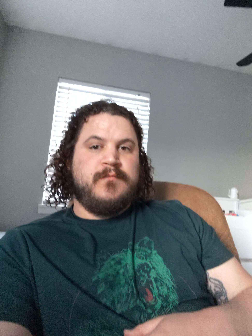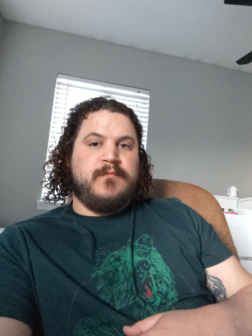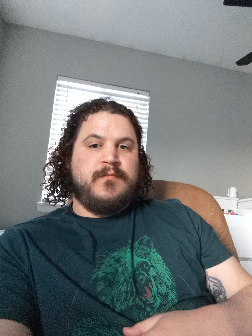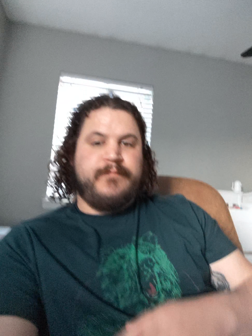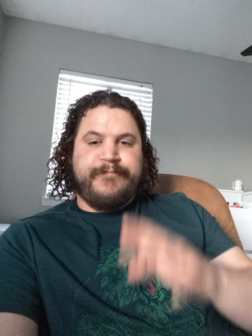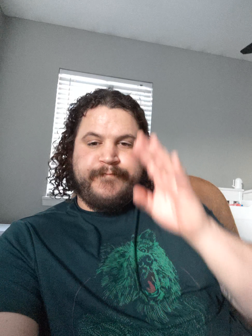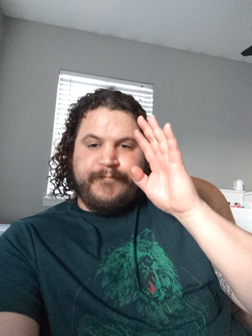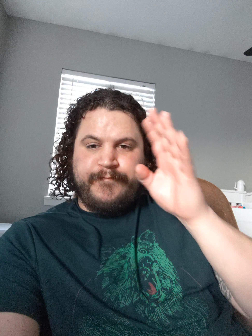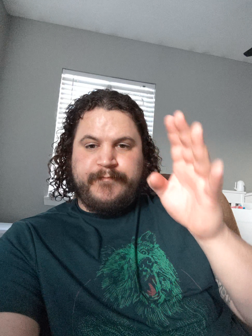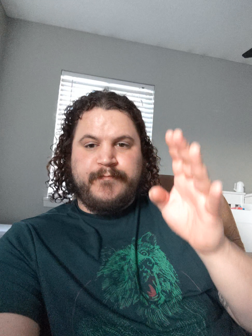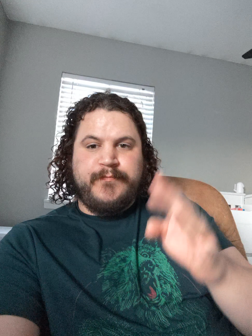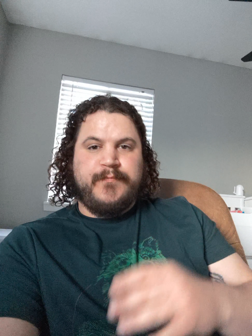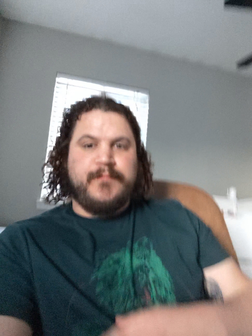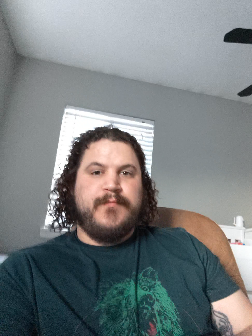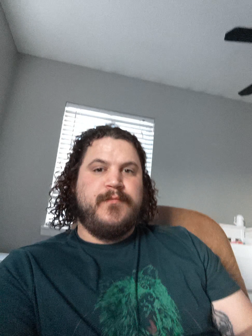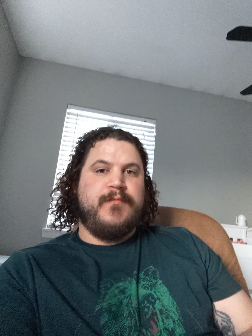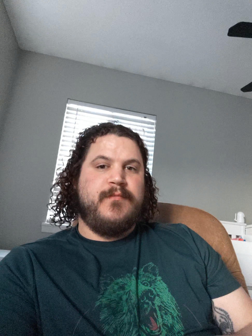pretend